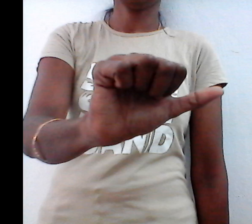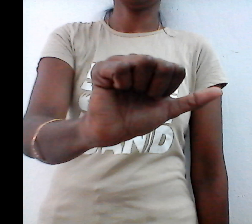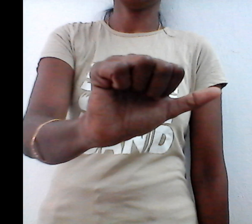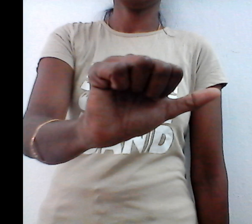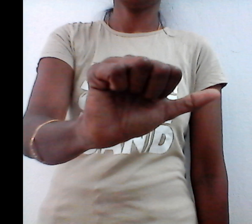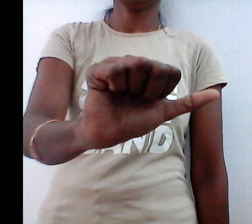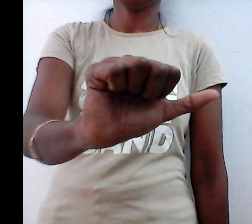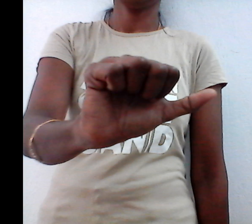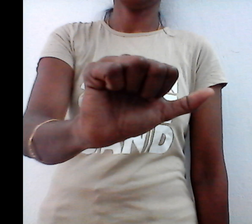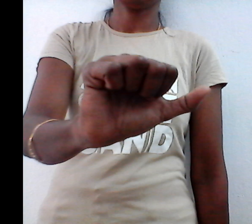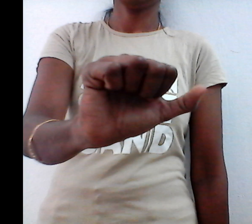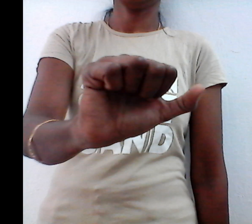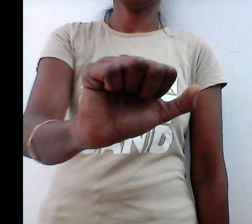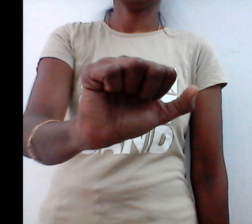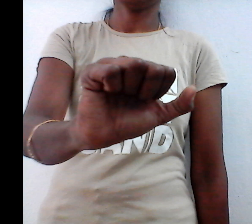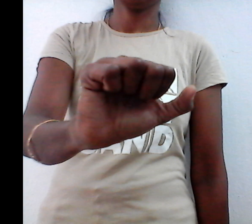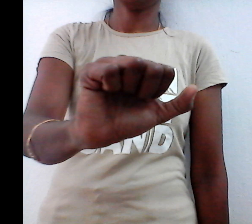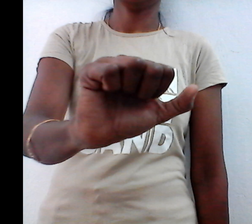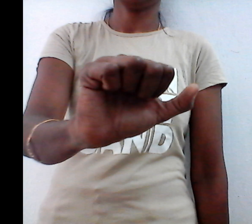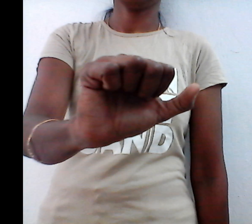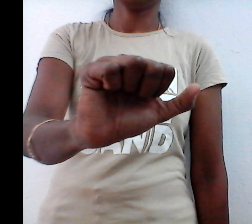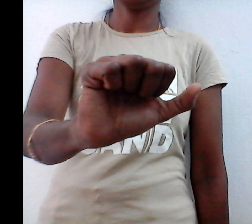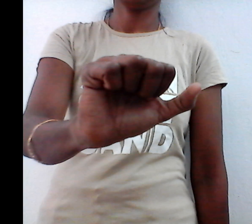ഏ